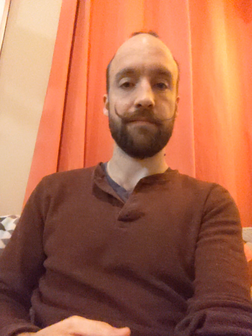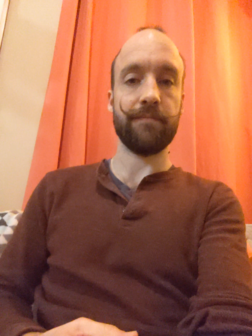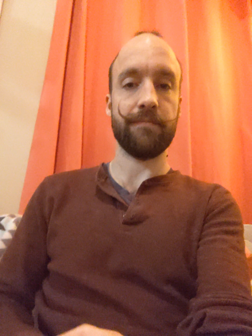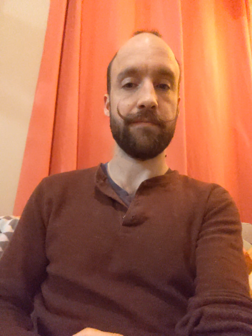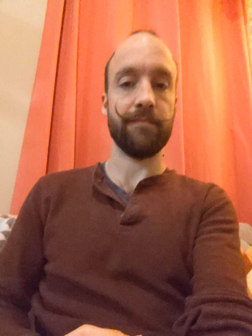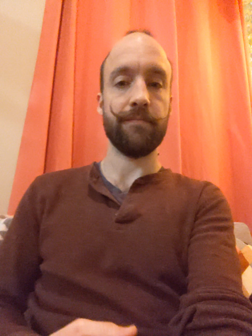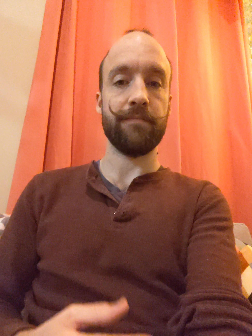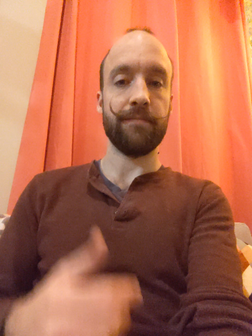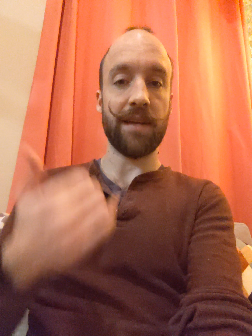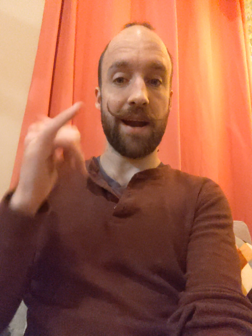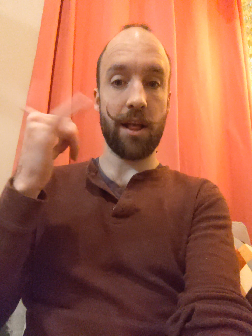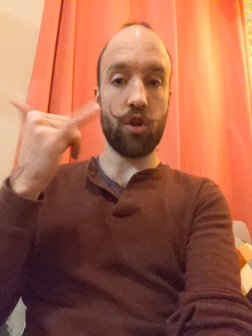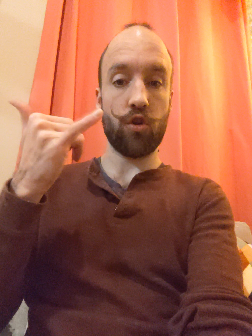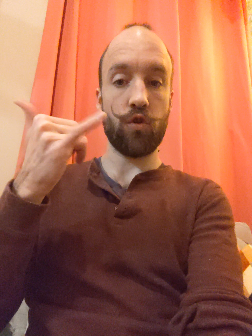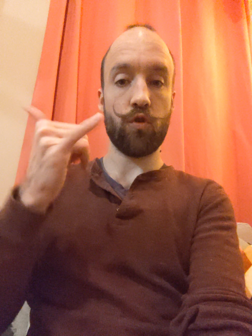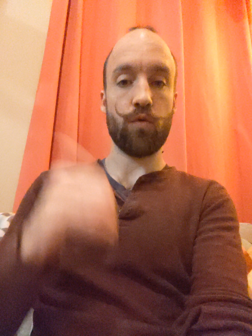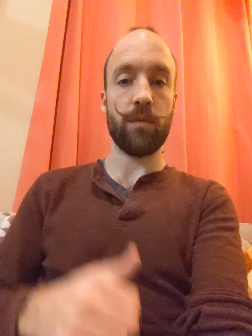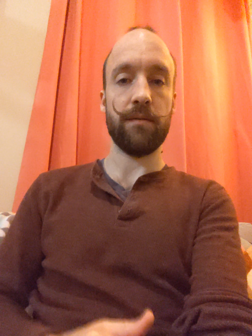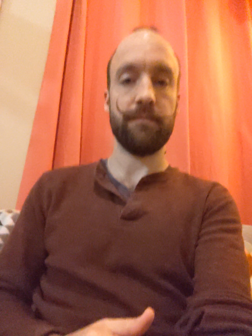yellow